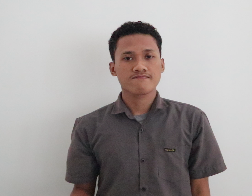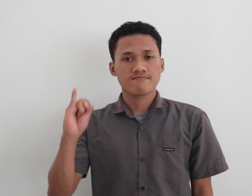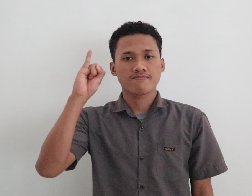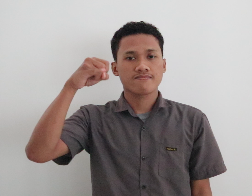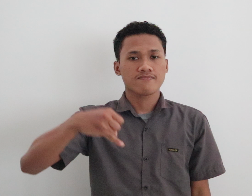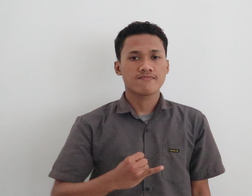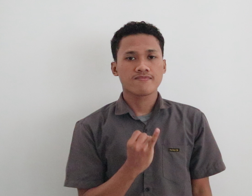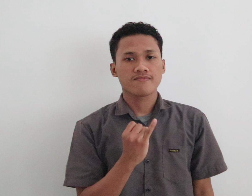J